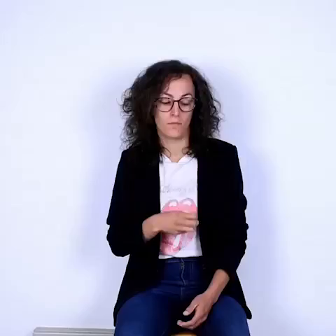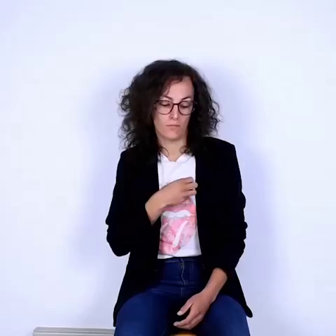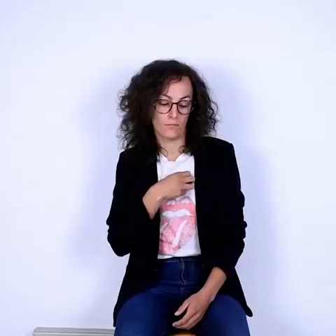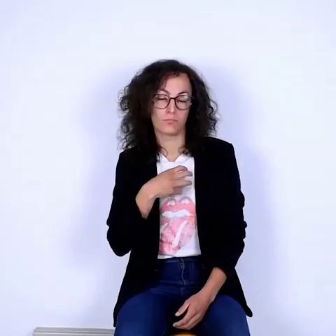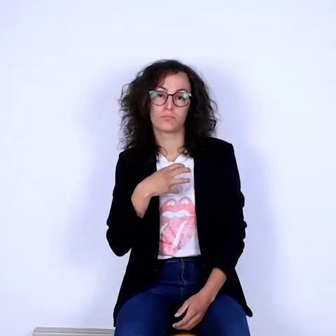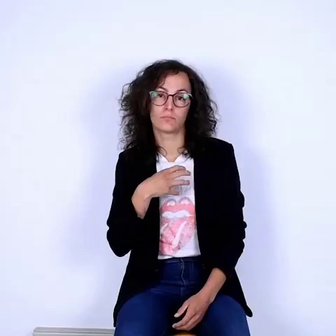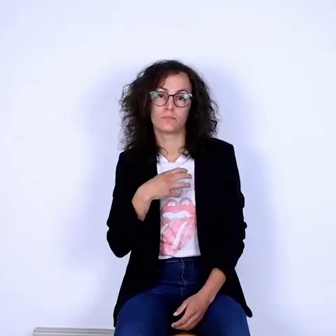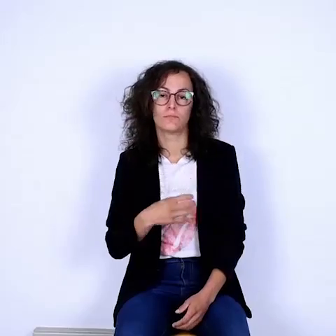bulto pecho